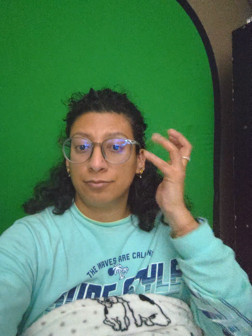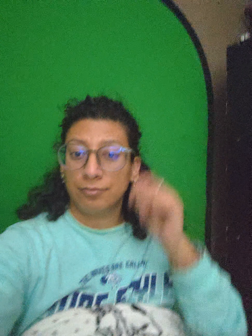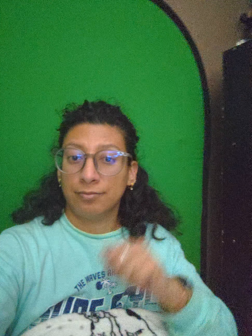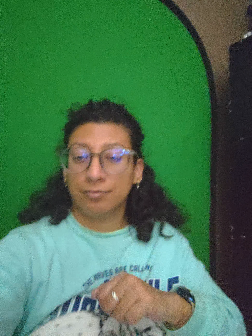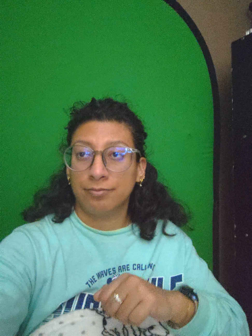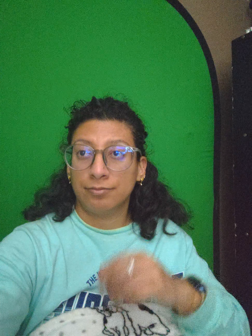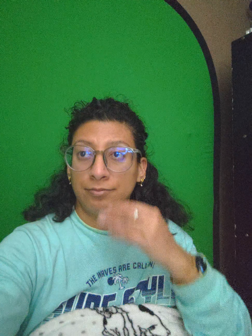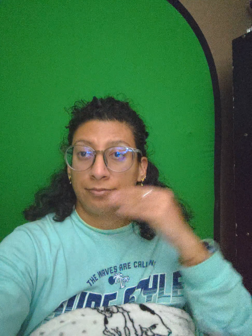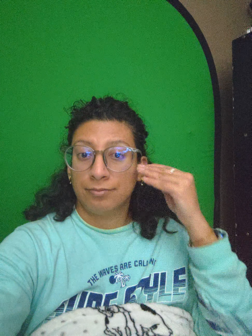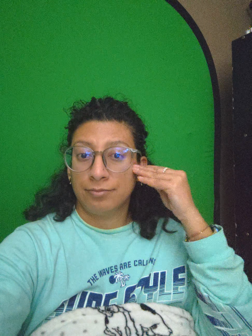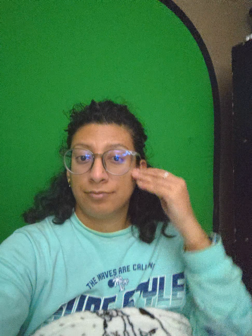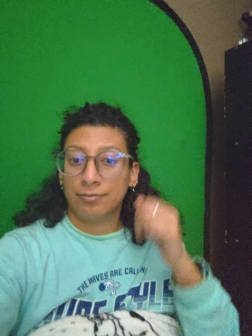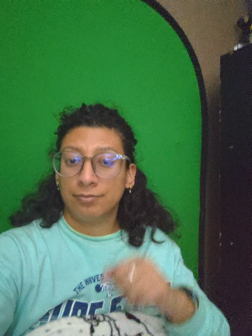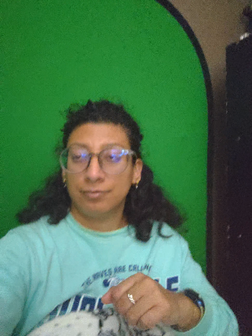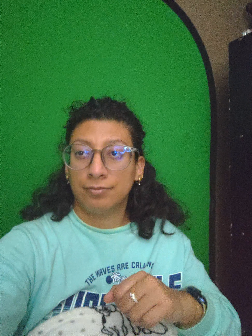home